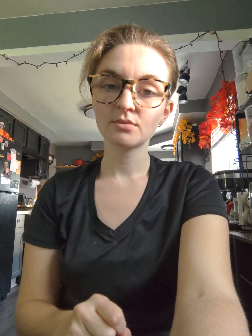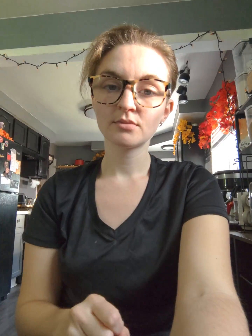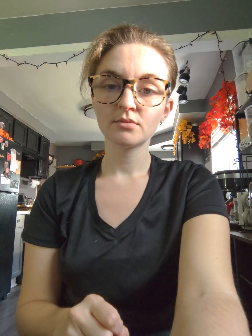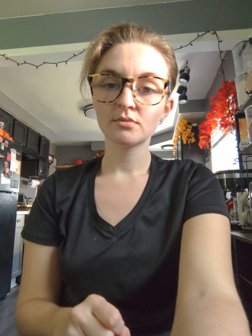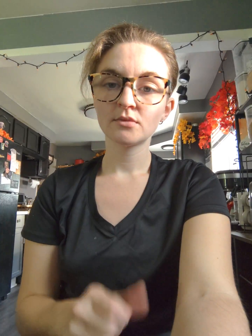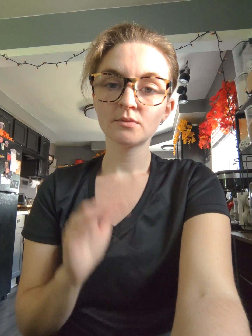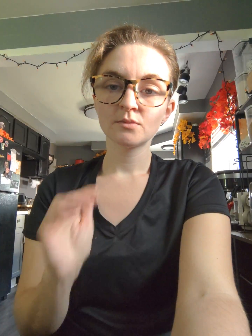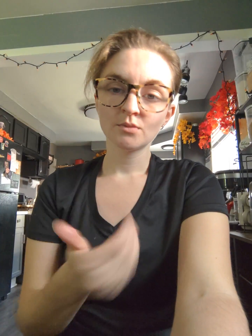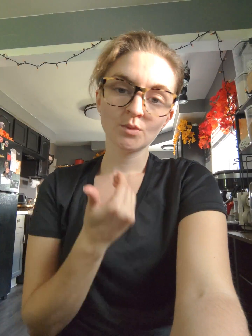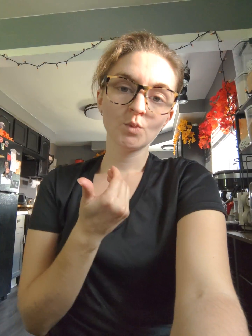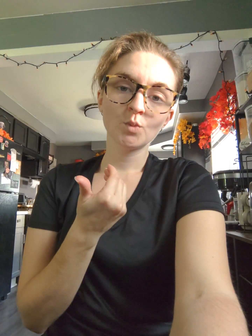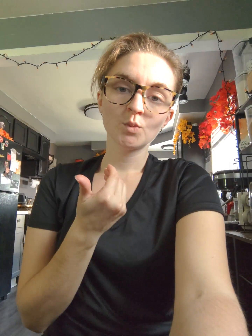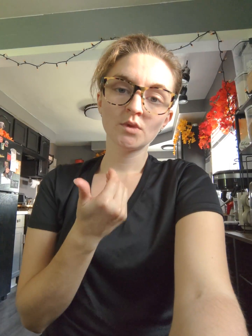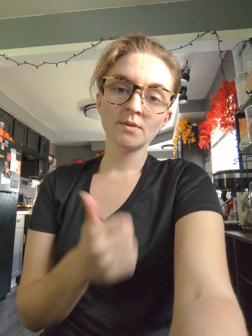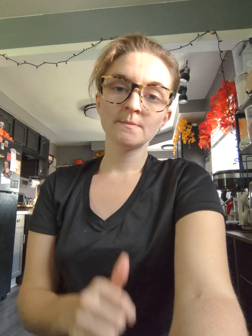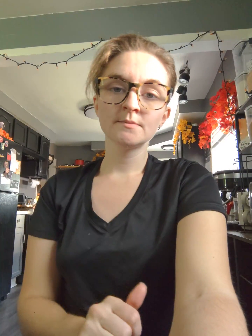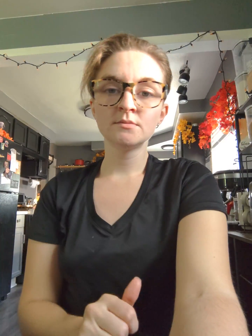new